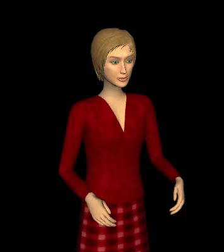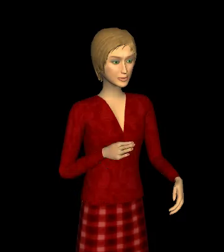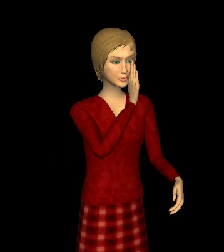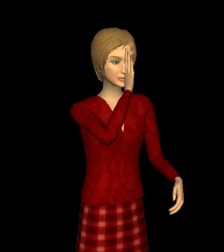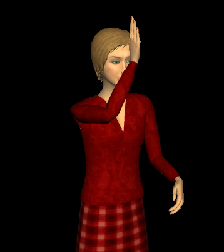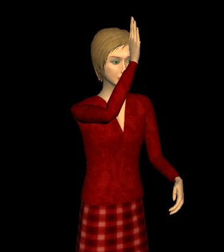منتصف الليل